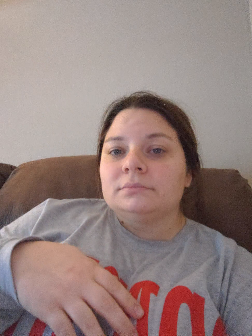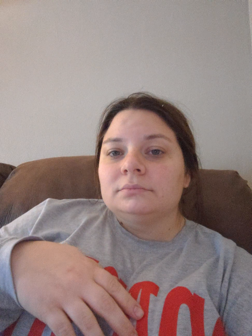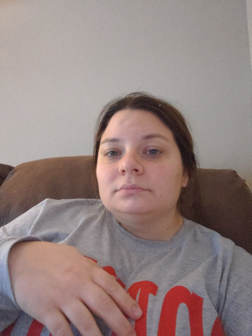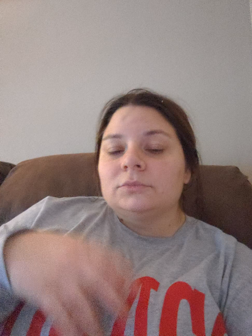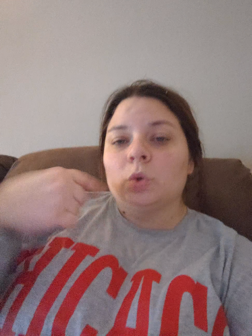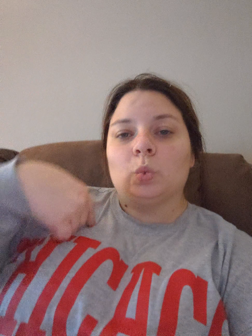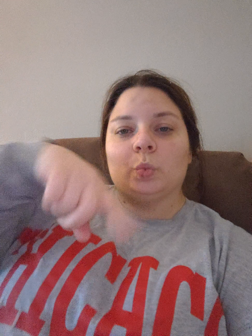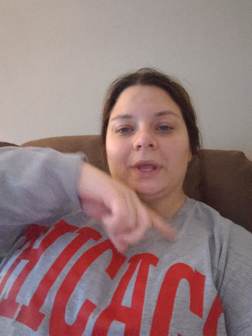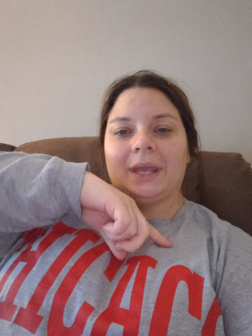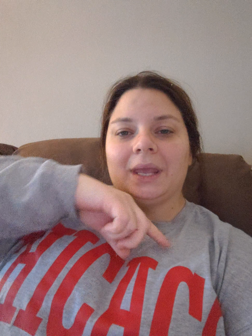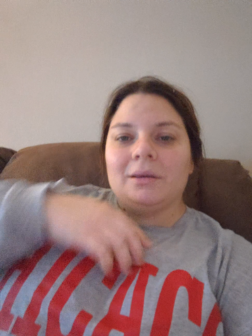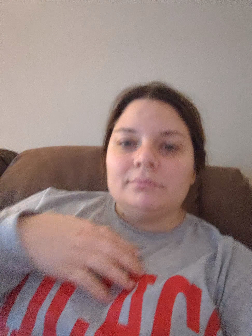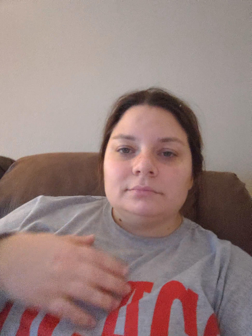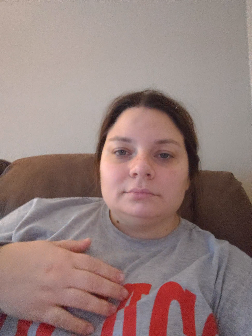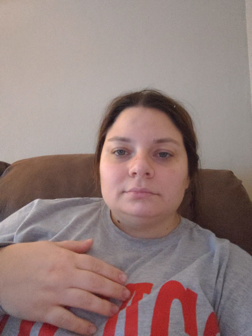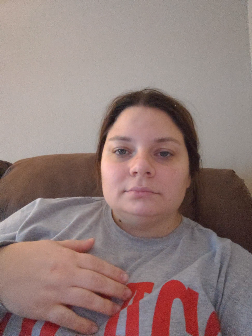we